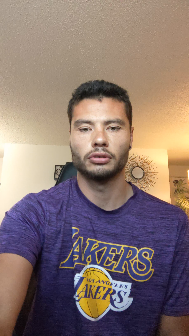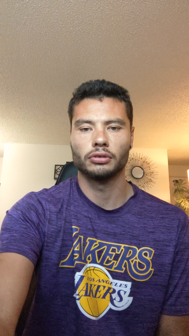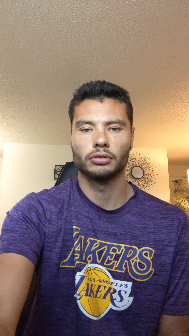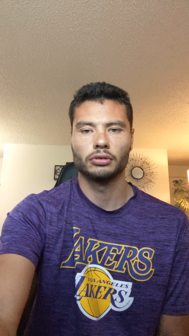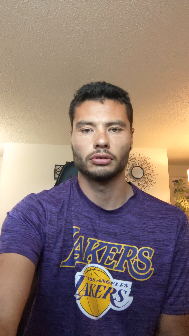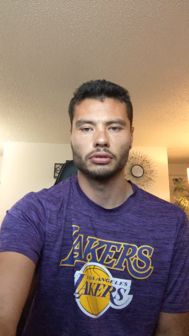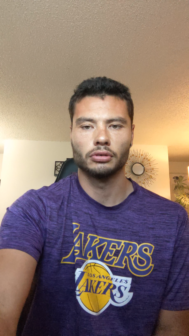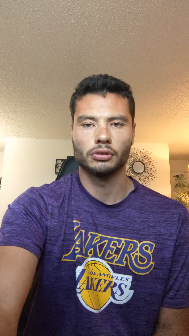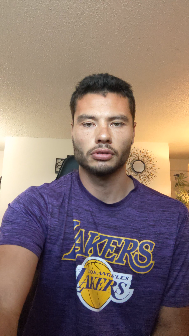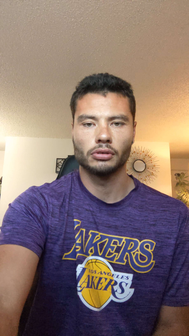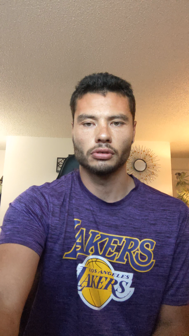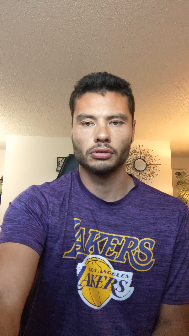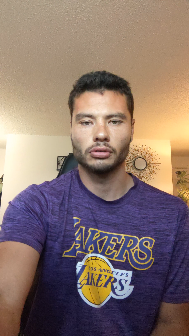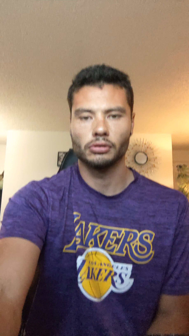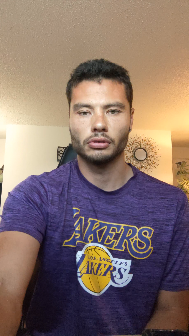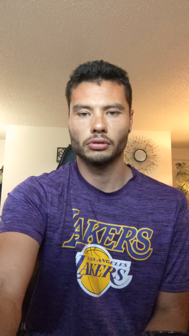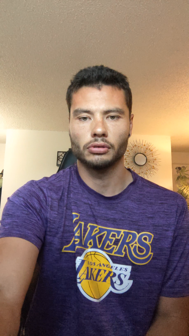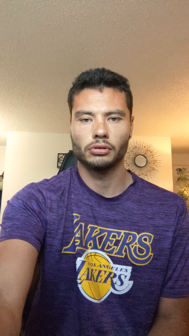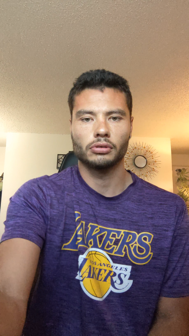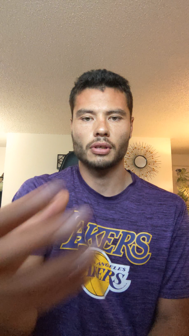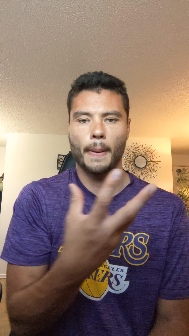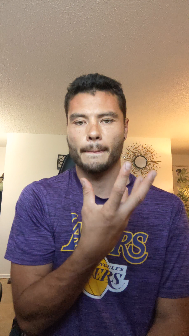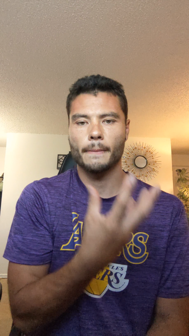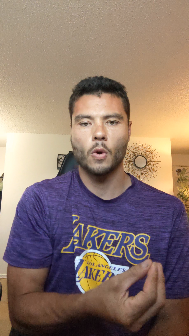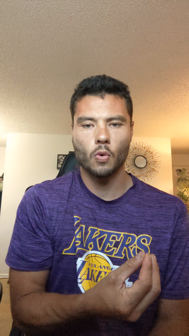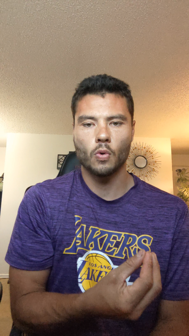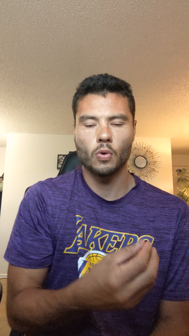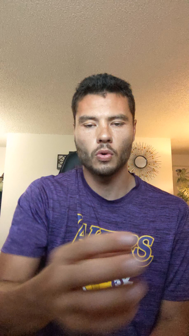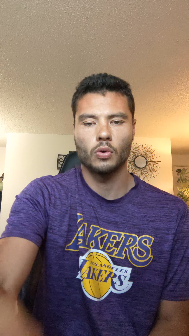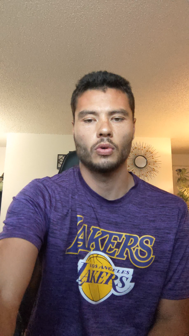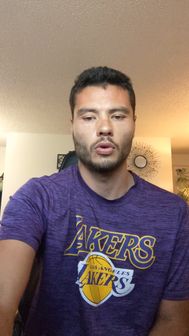poor